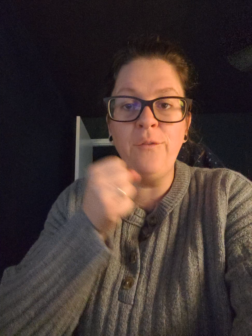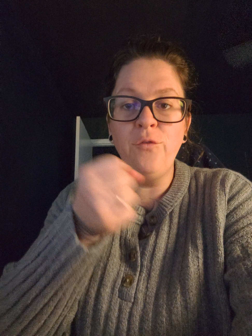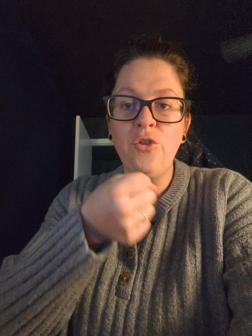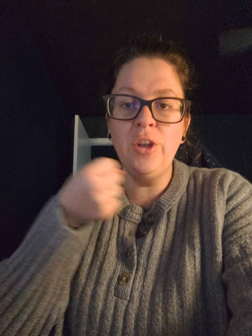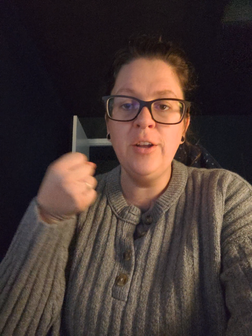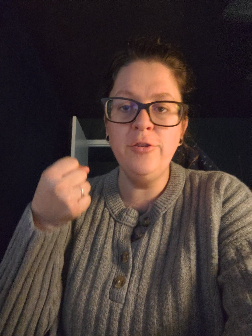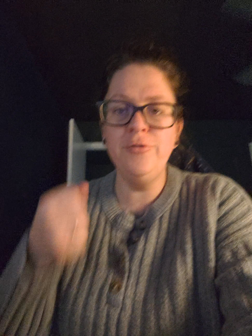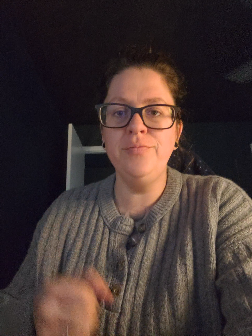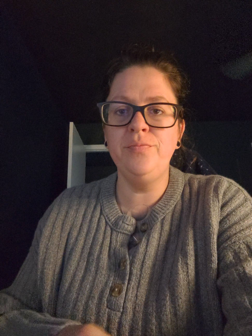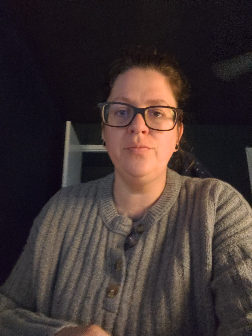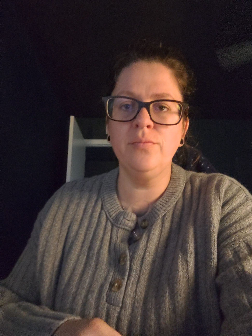refrigerator